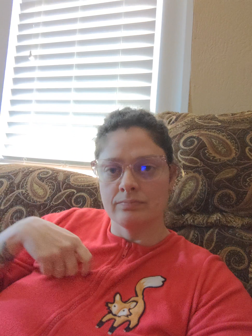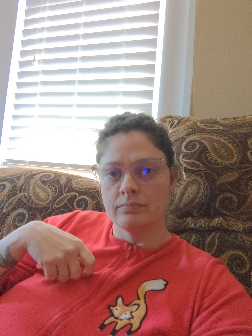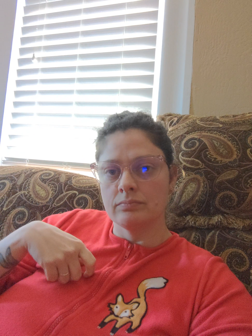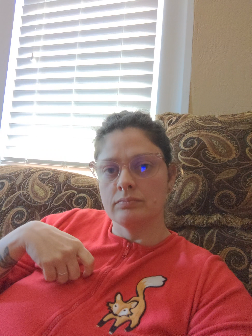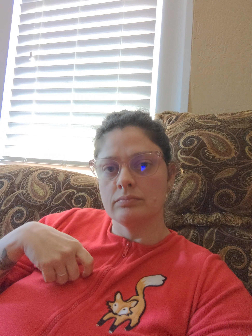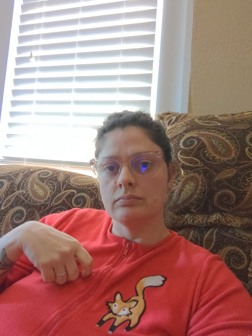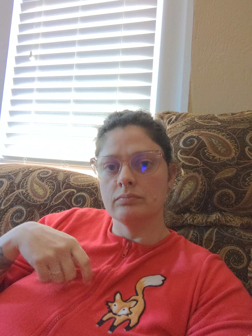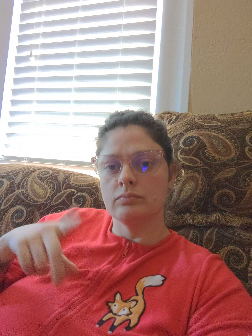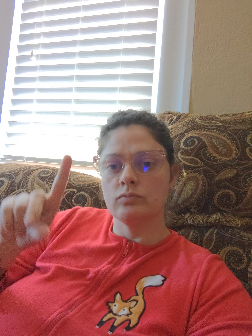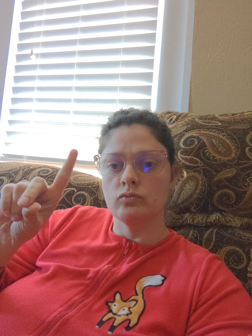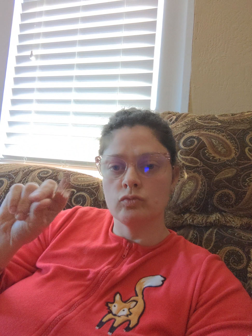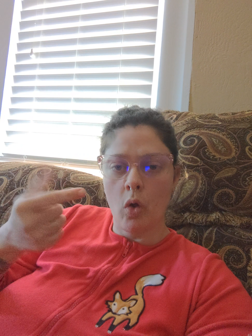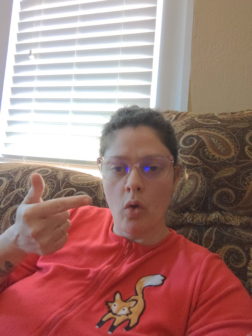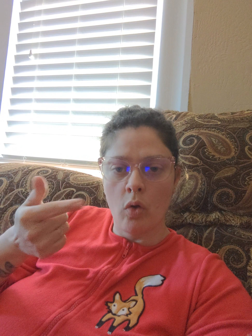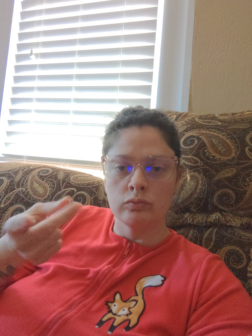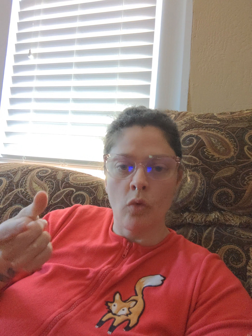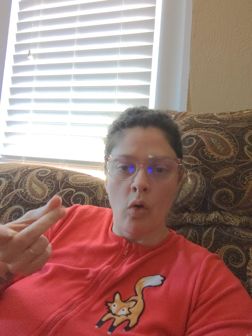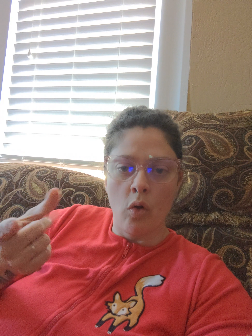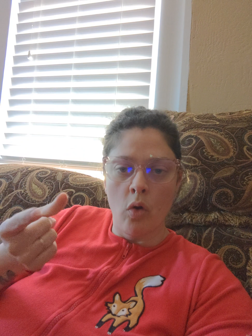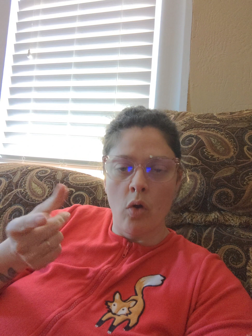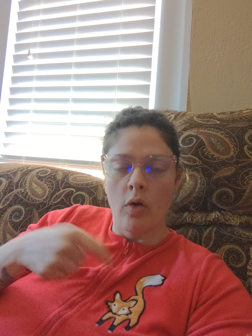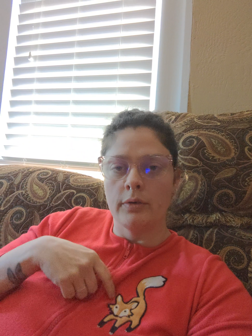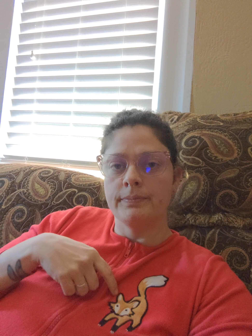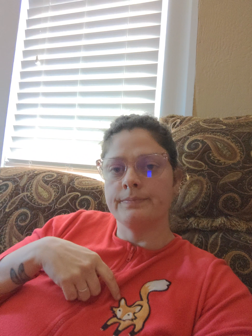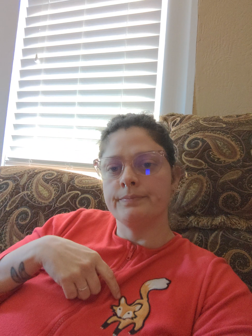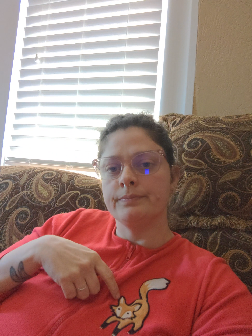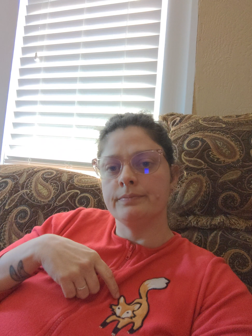dog